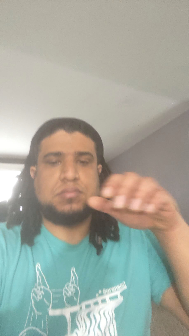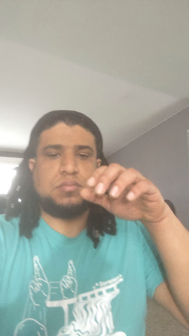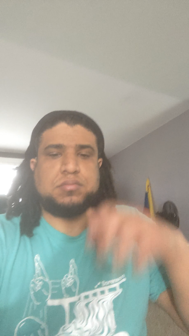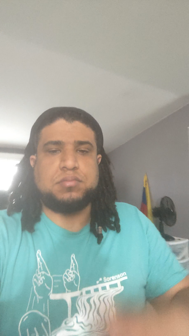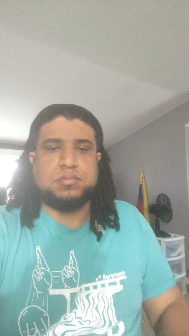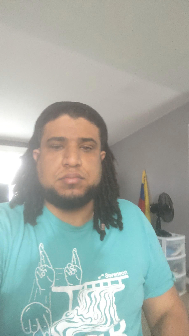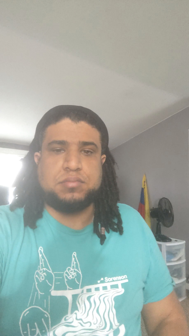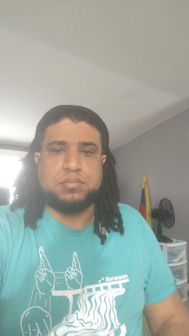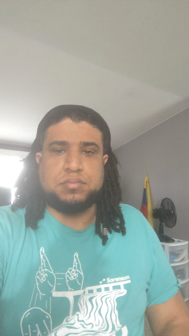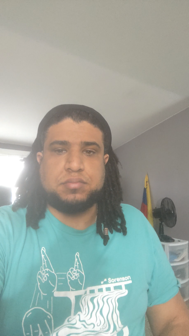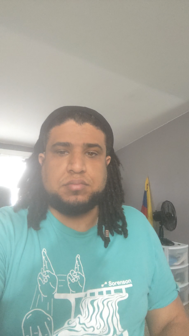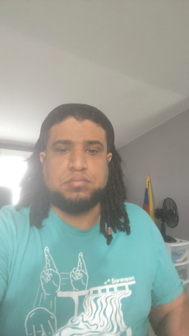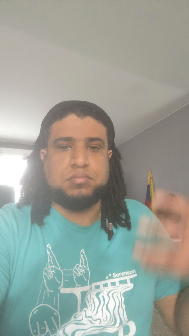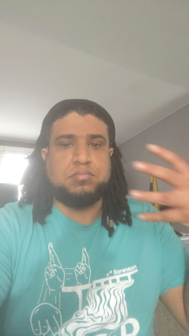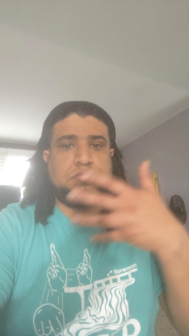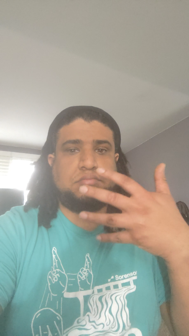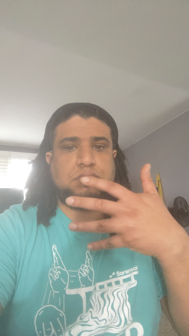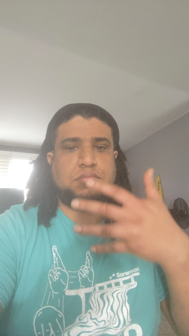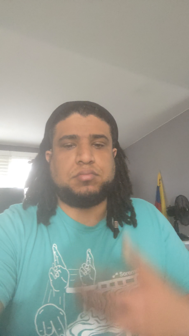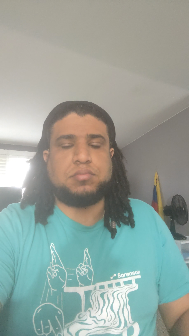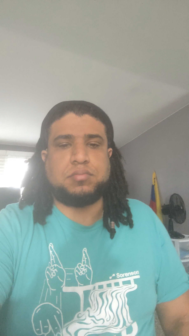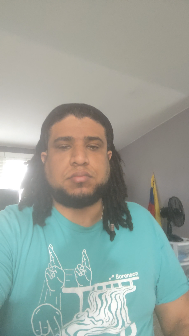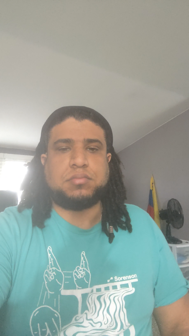scared